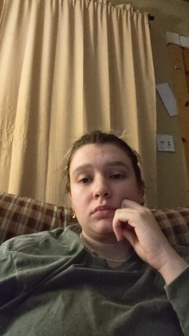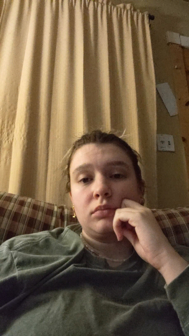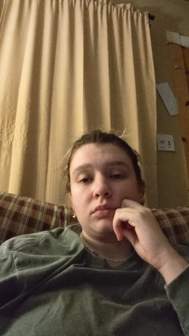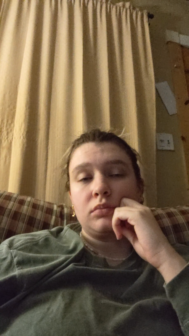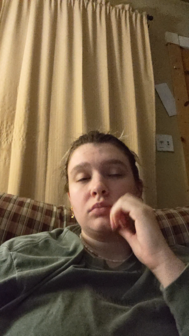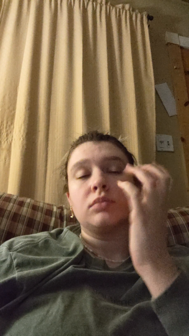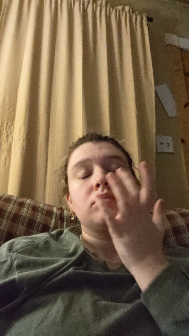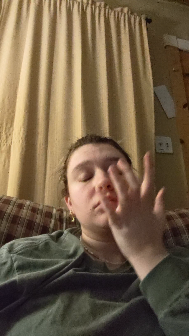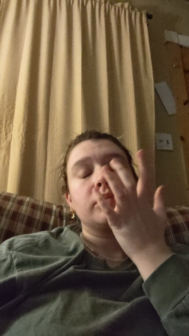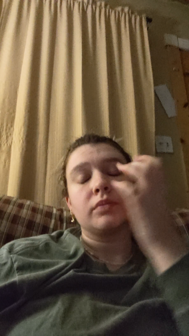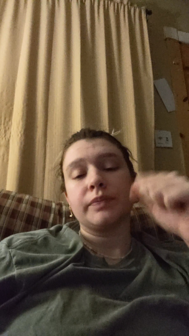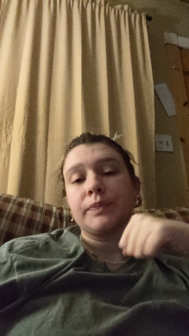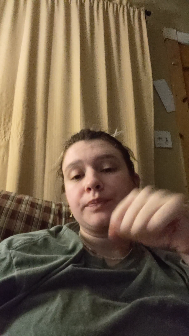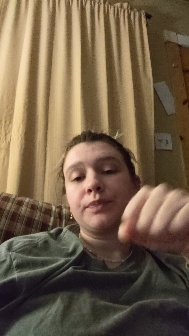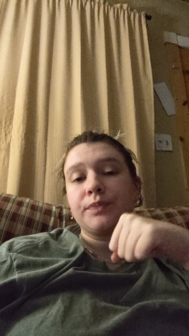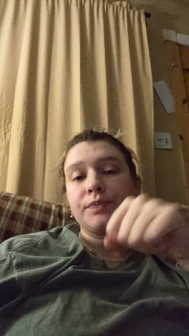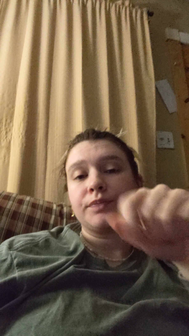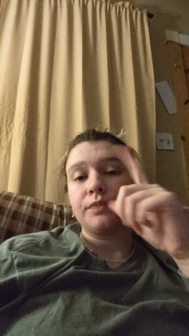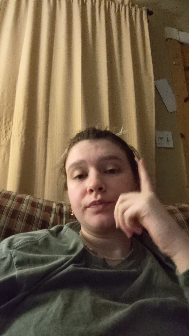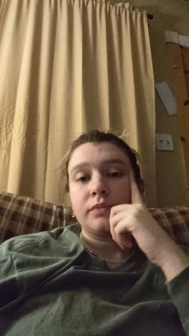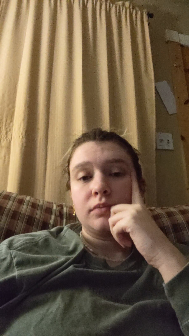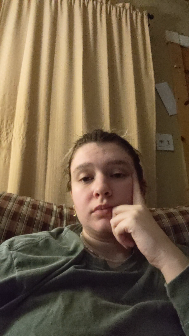lawn mower